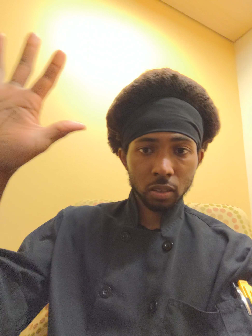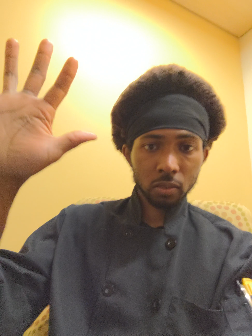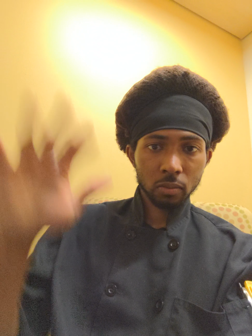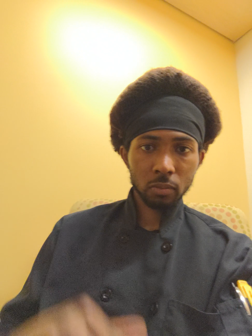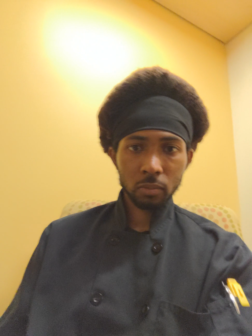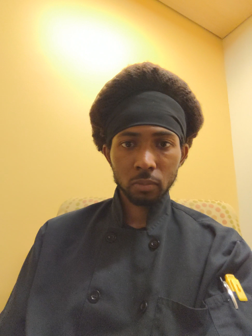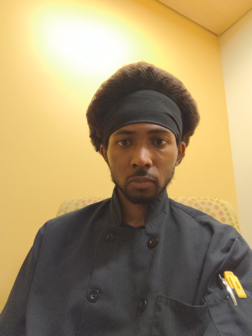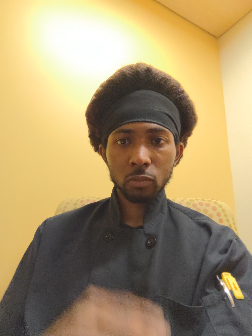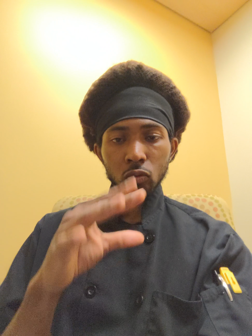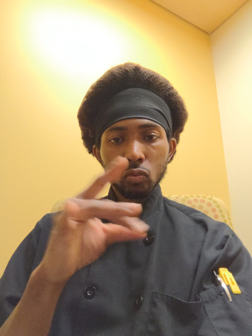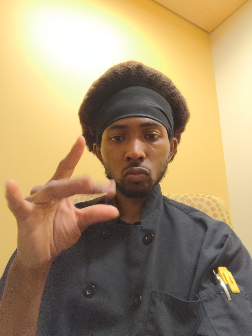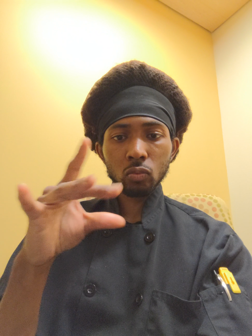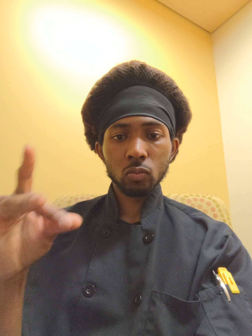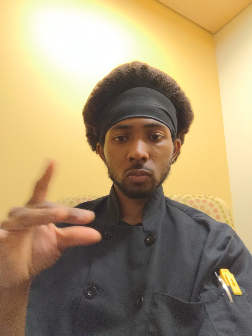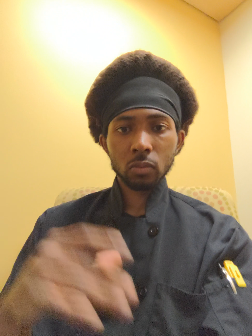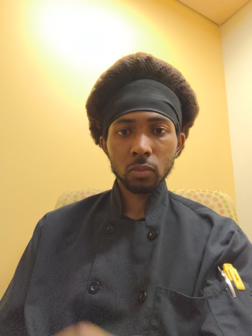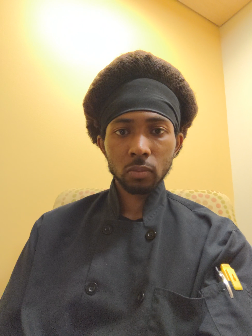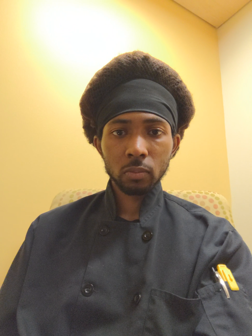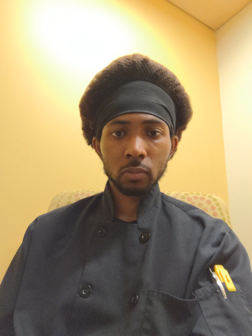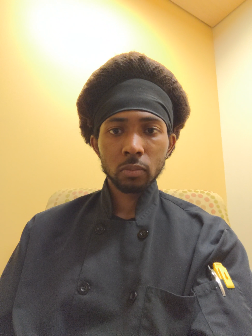choose